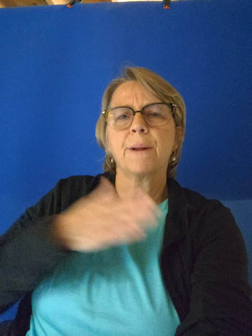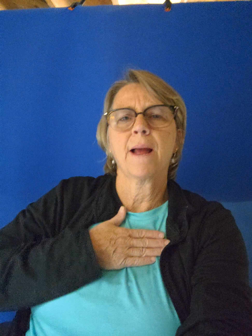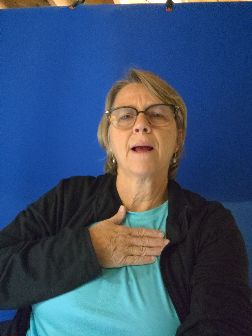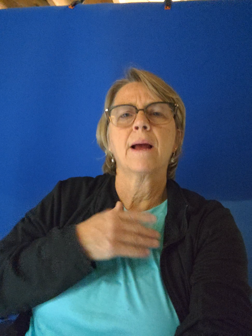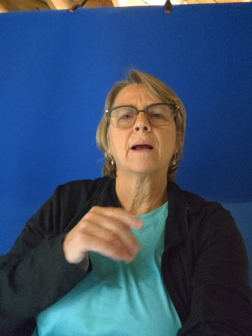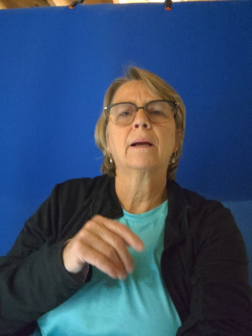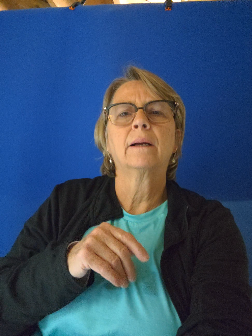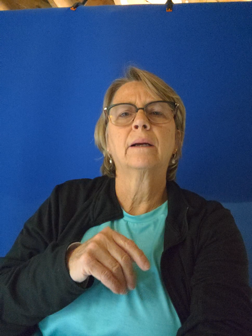my